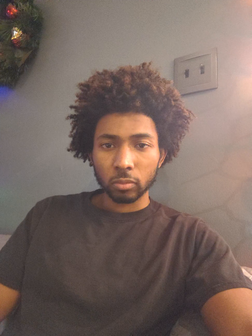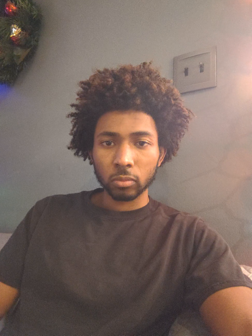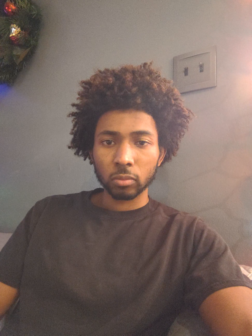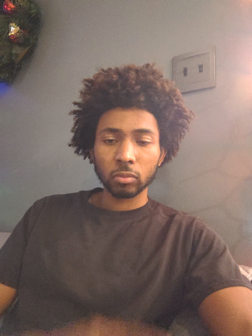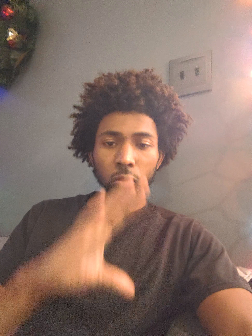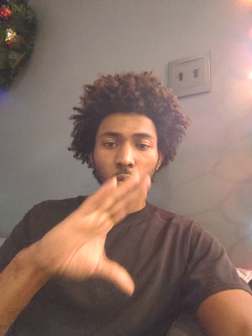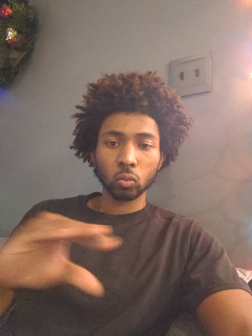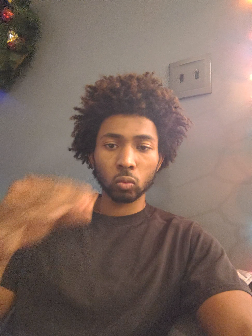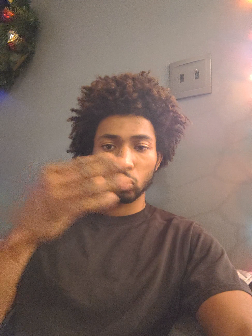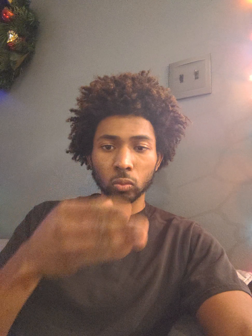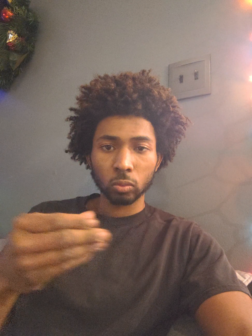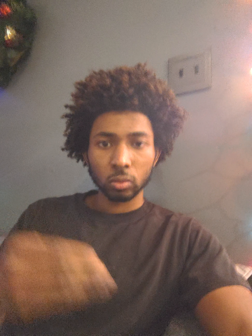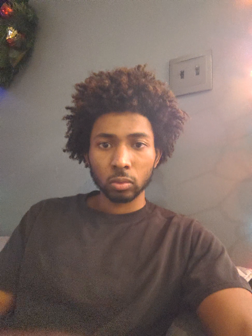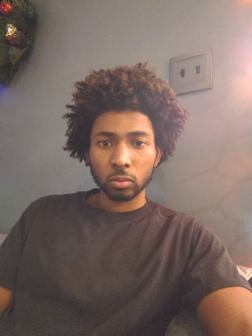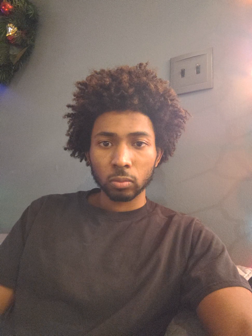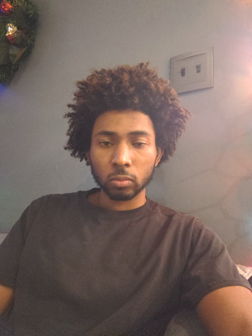story